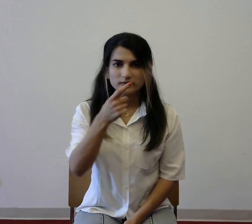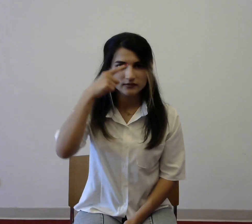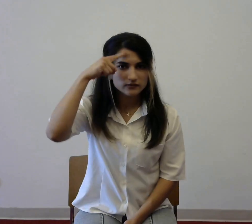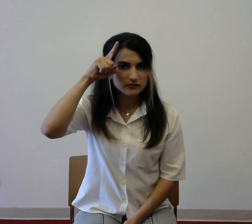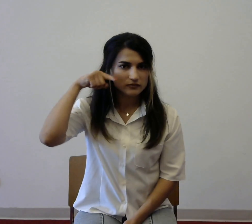azərbaycan